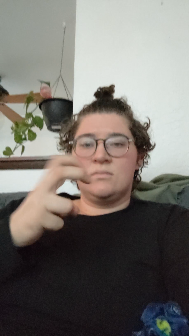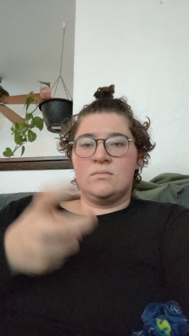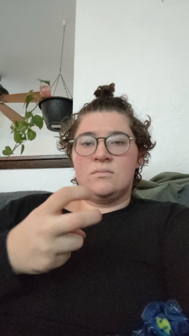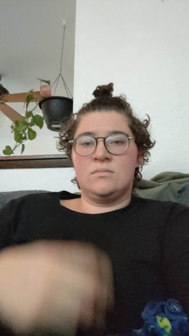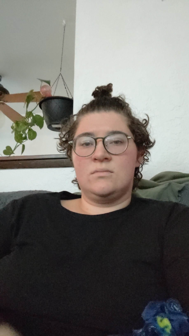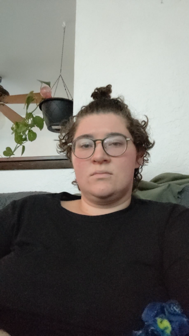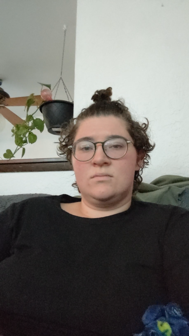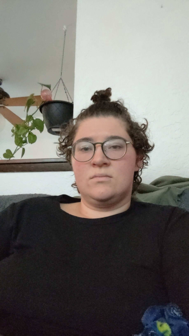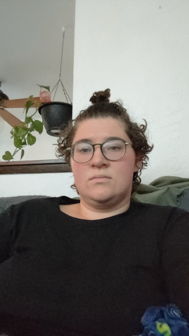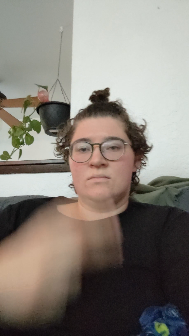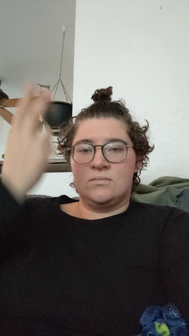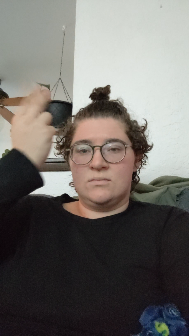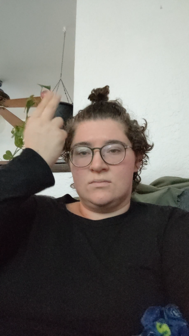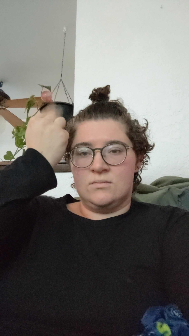rabbit